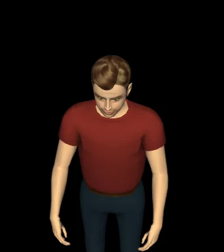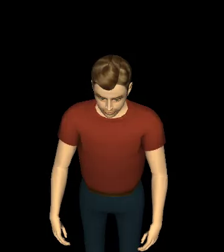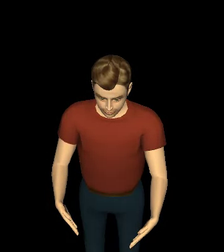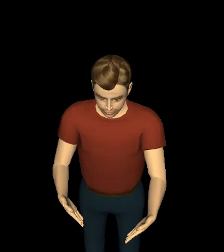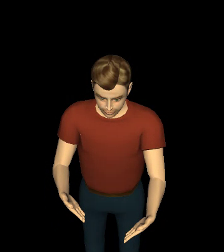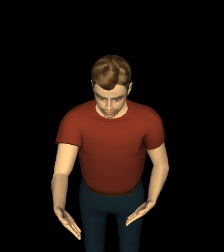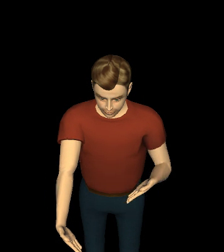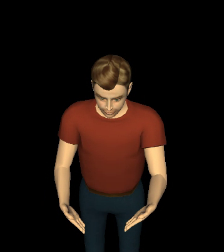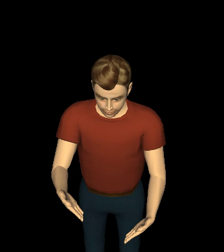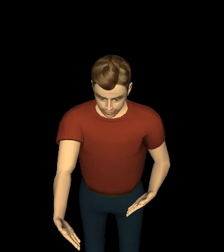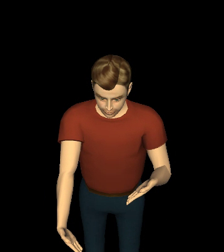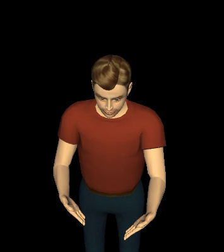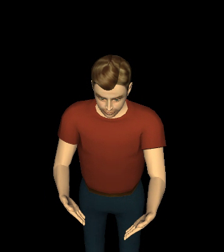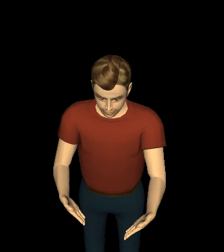يبادل